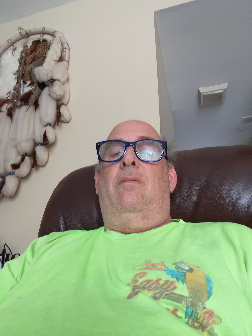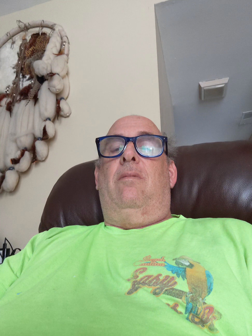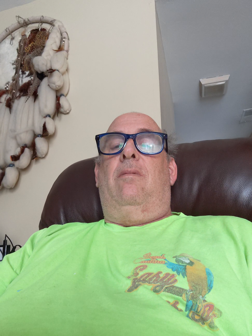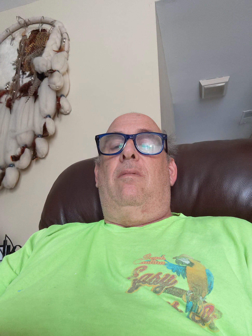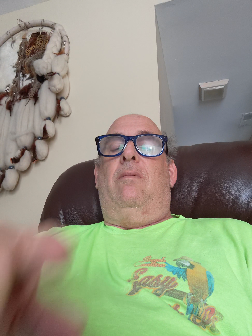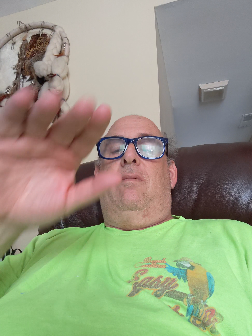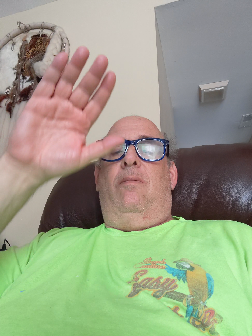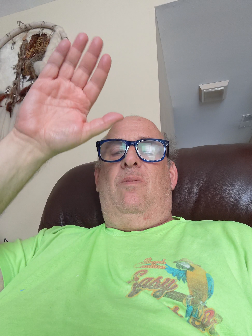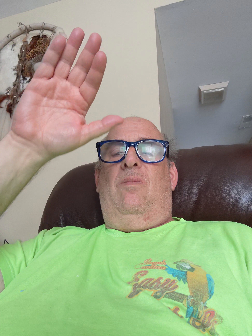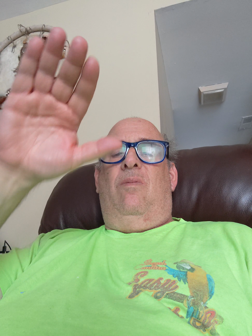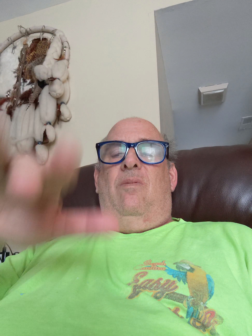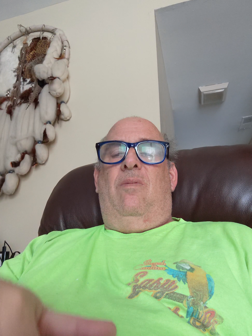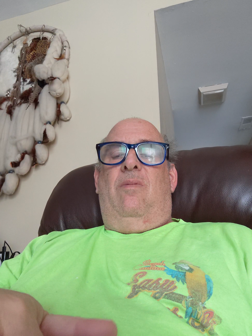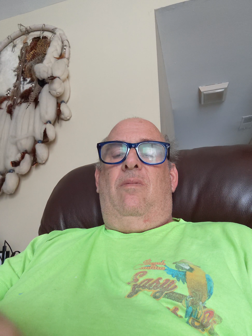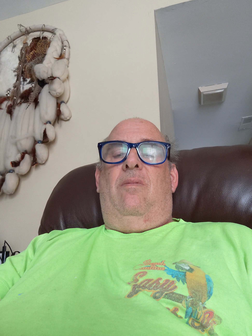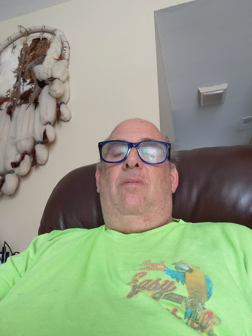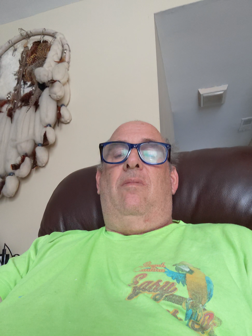rain